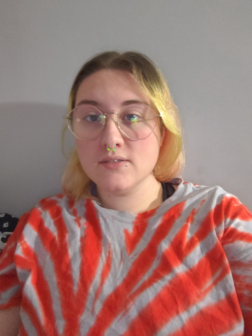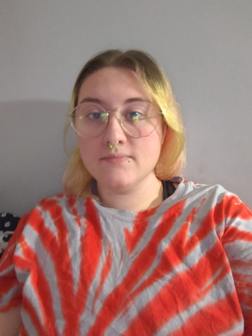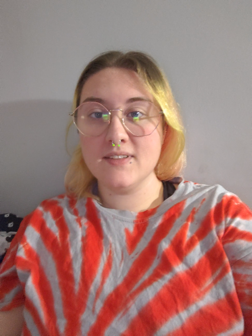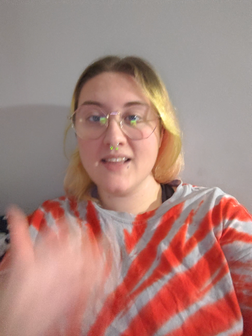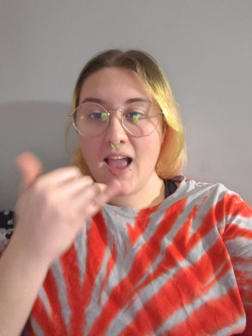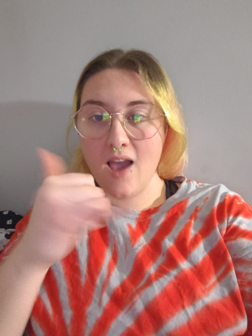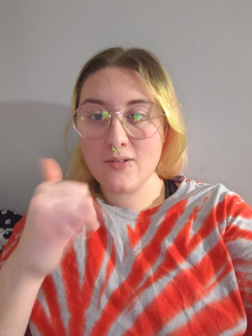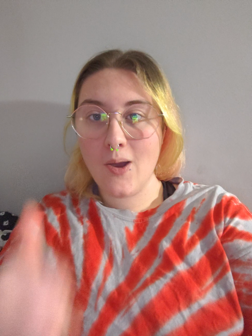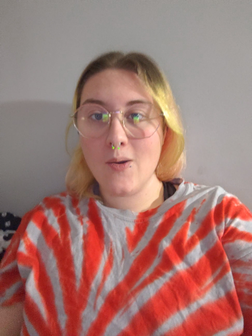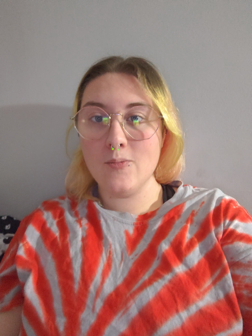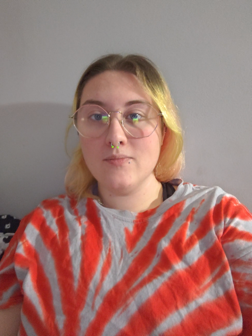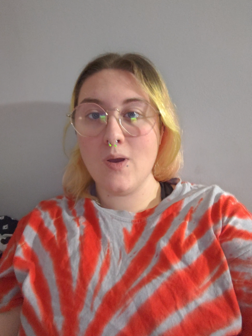yellow